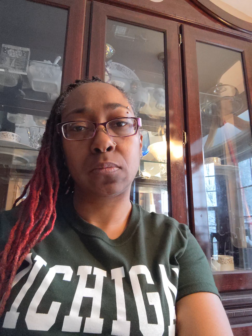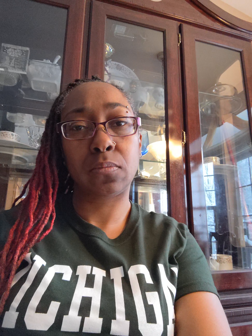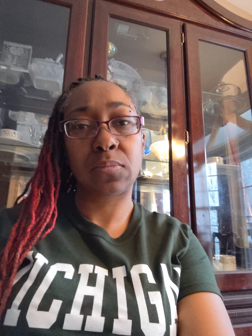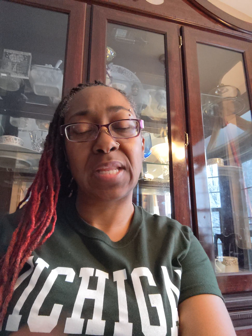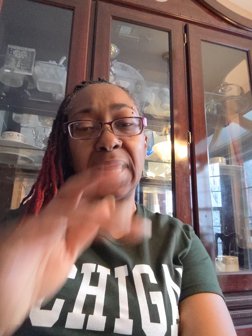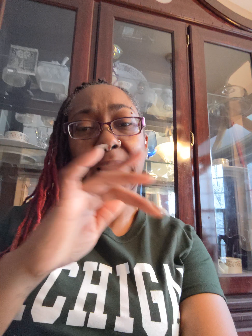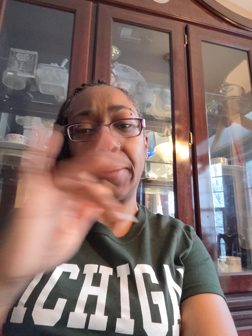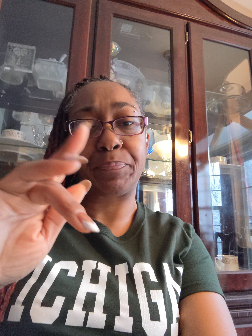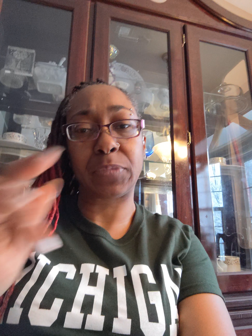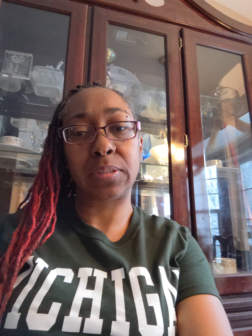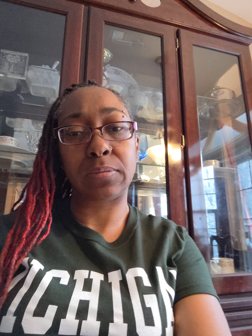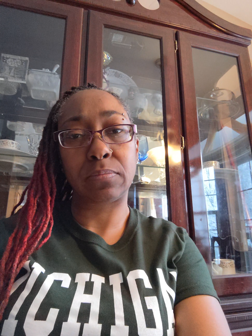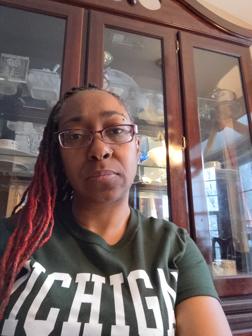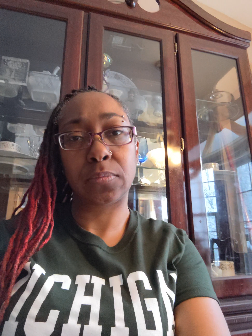empty